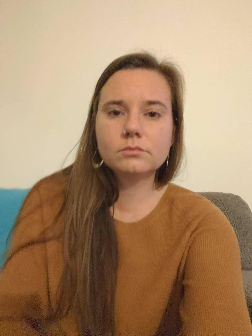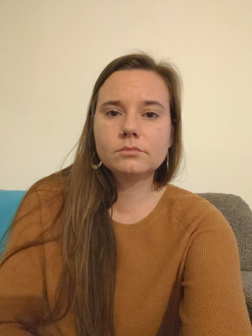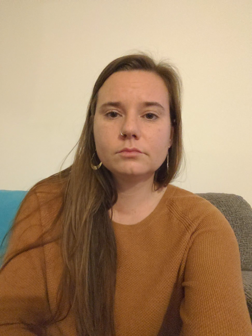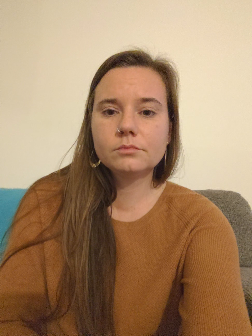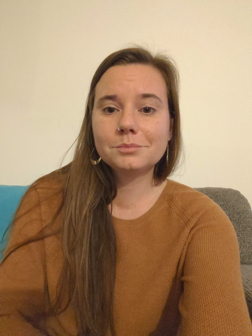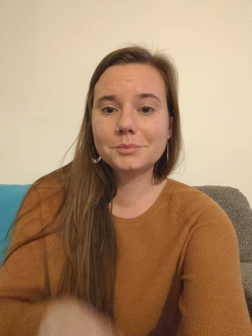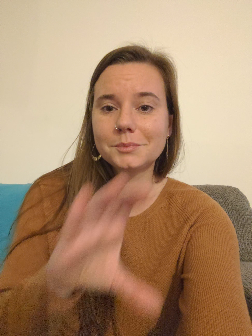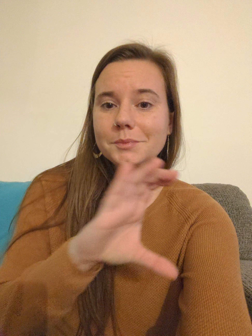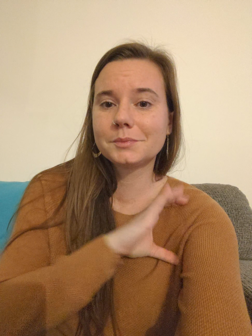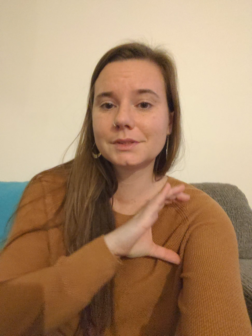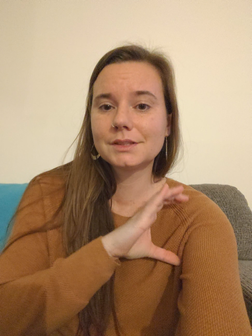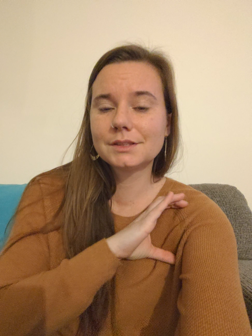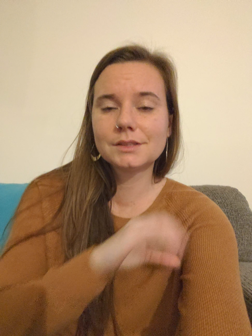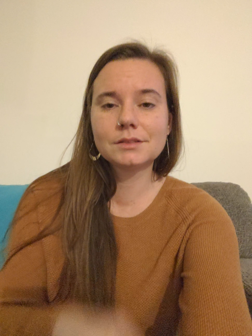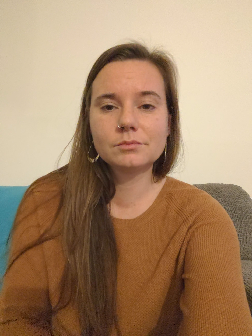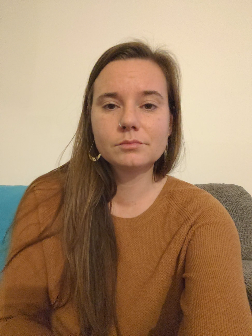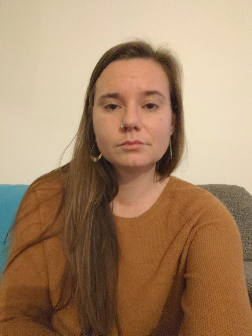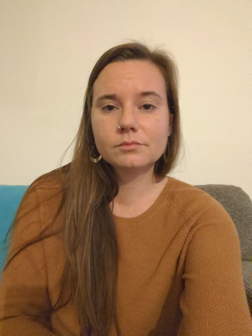police